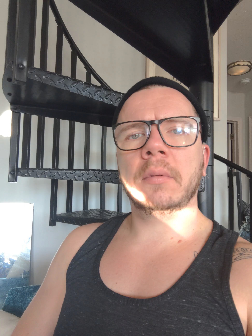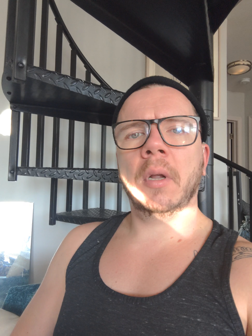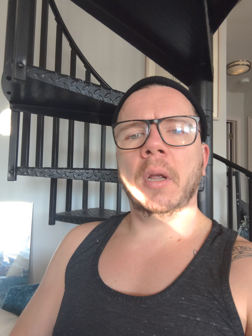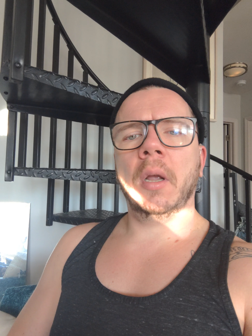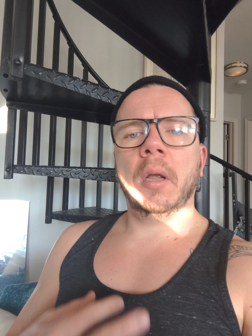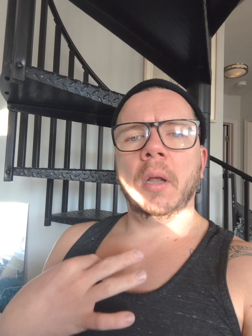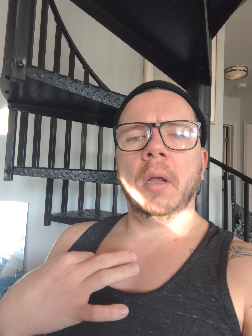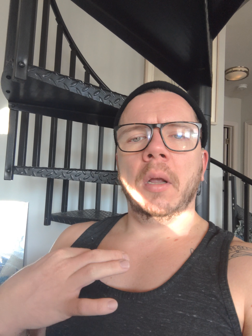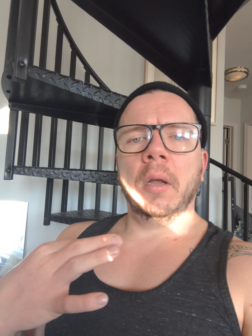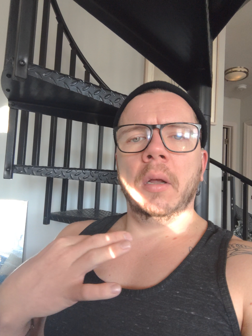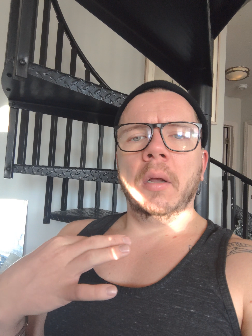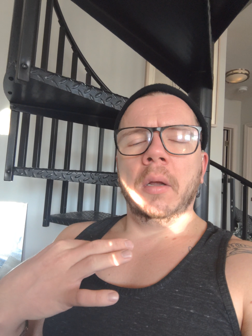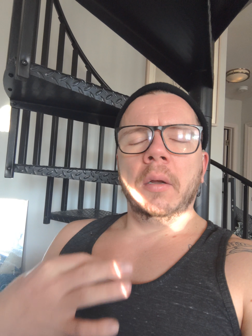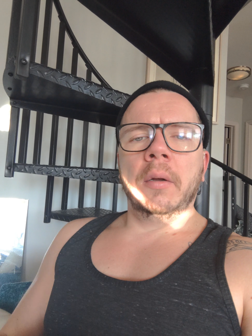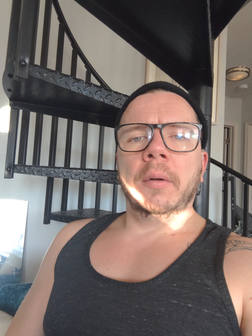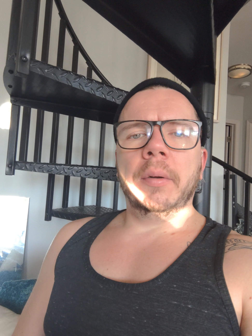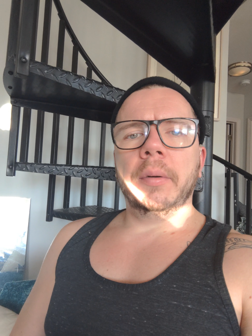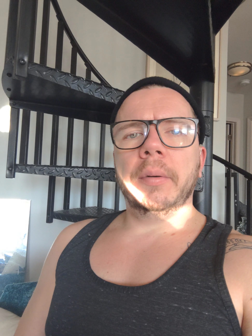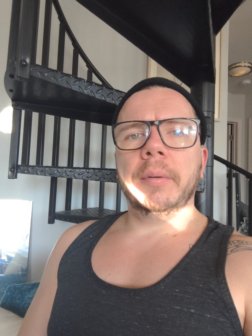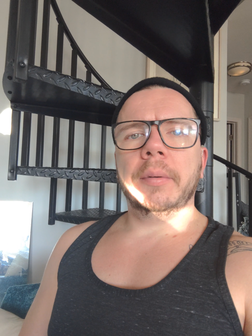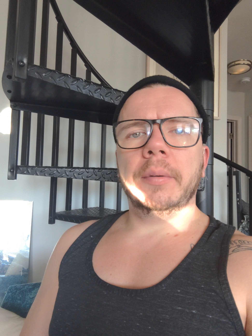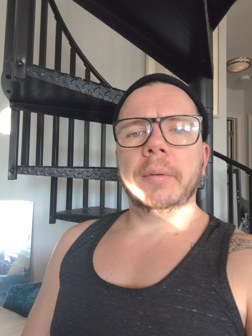shirt